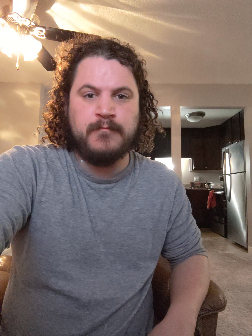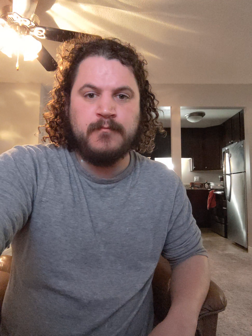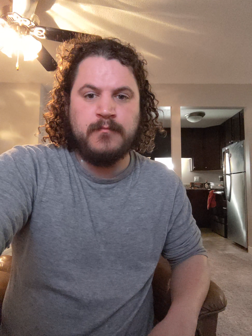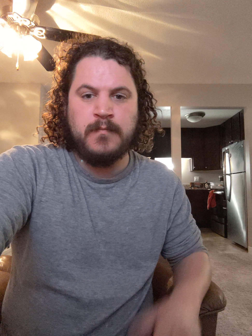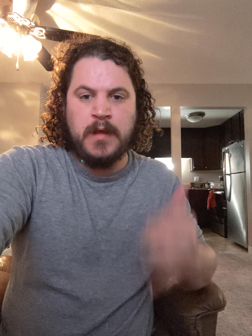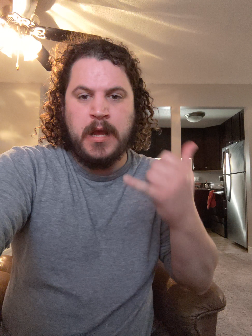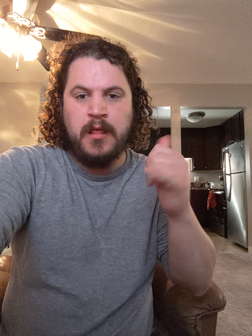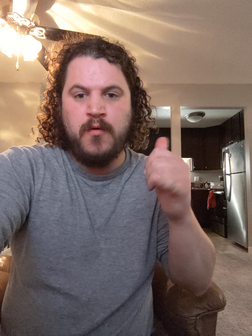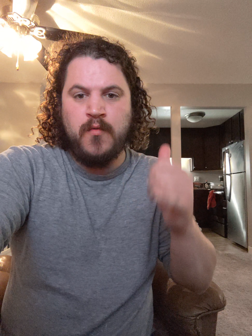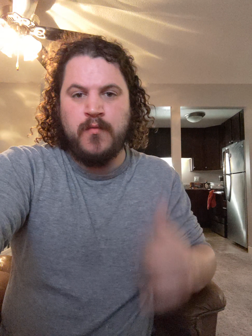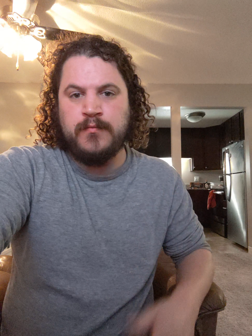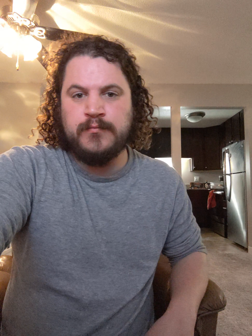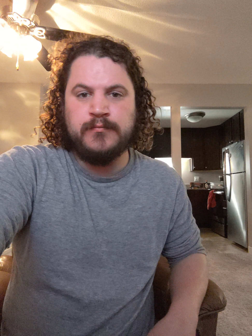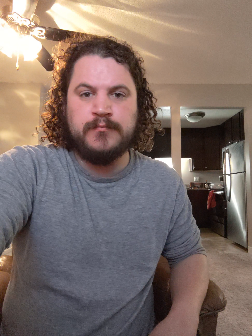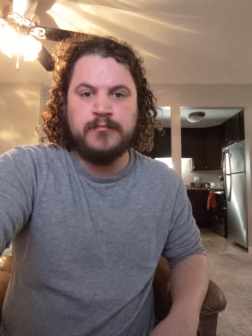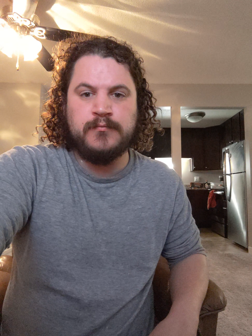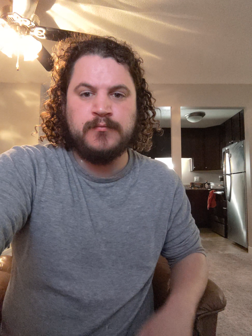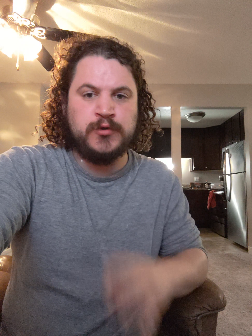yellow